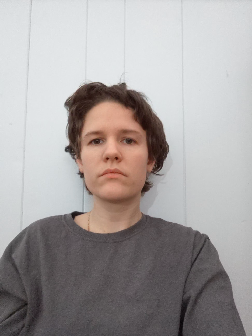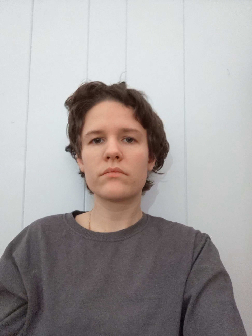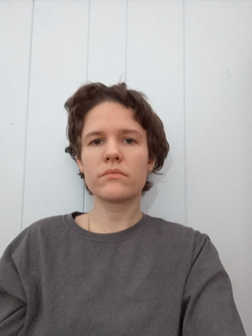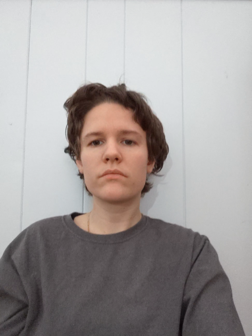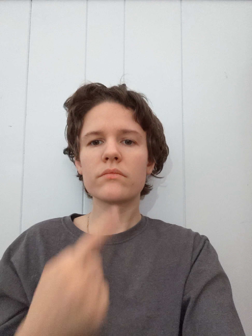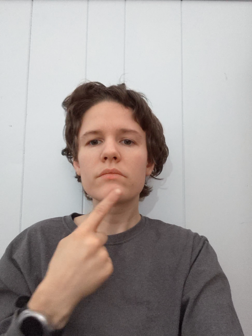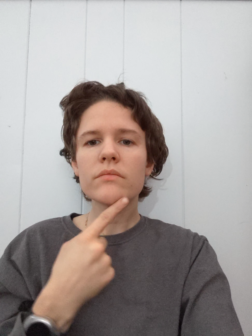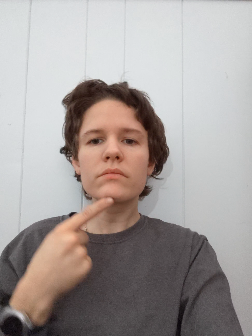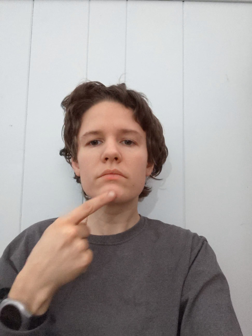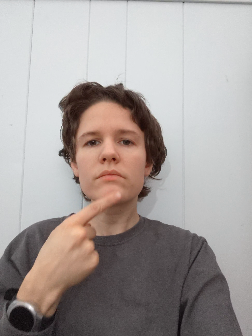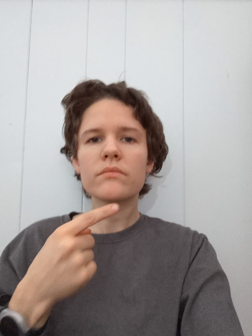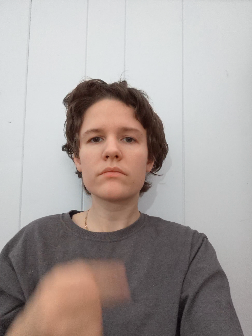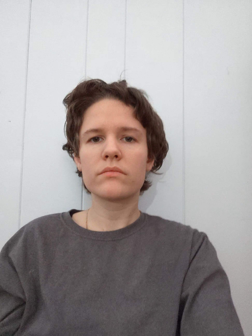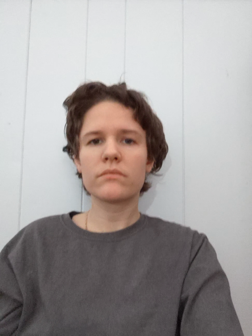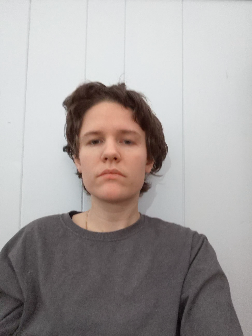chin